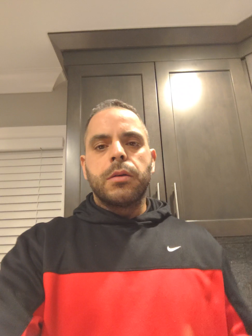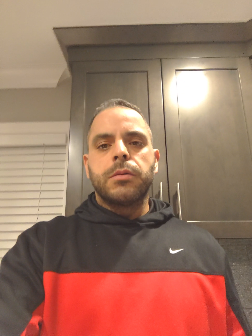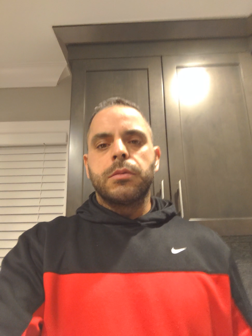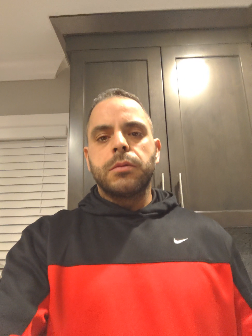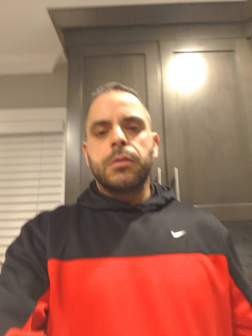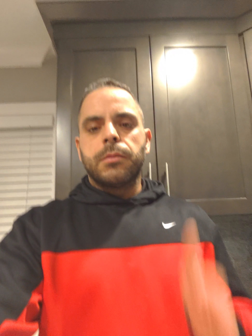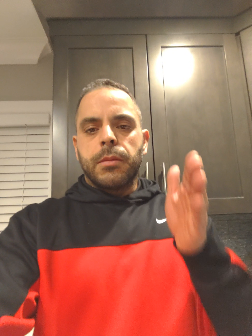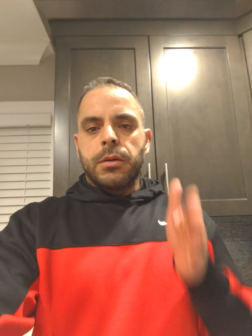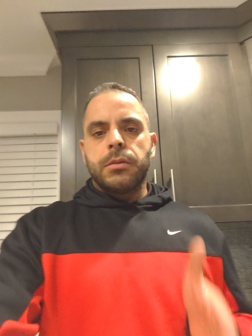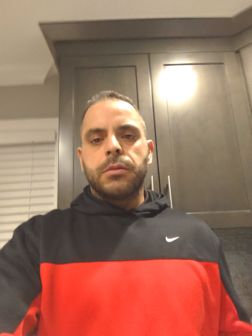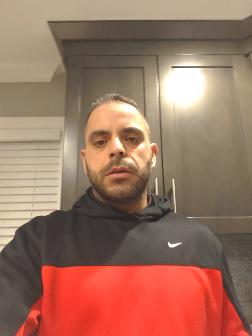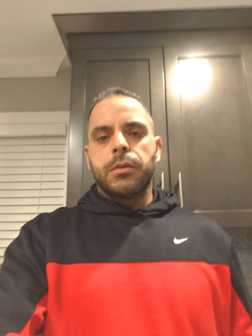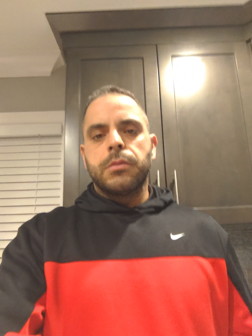beside